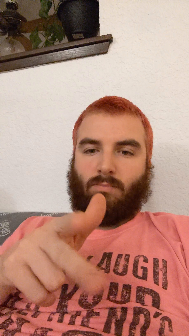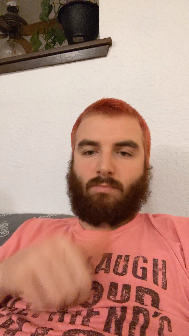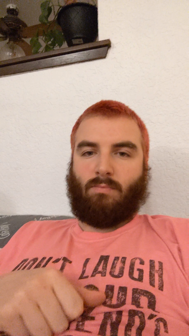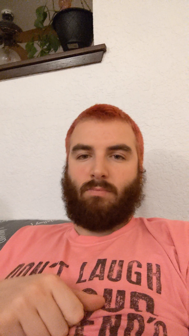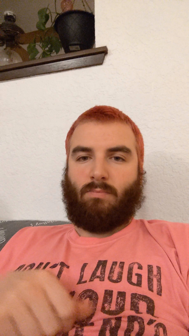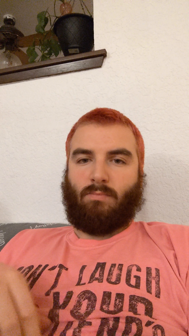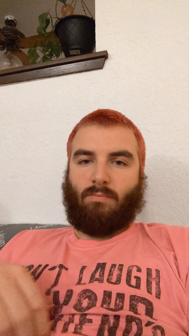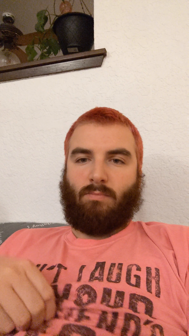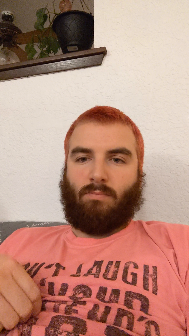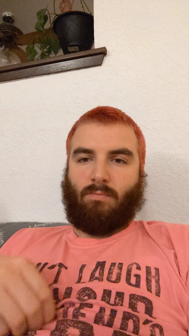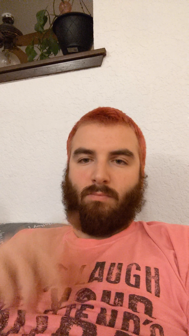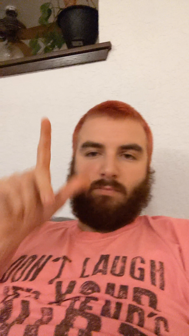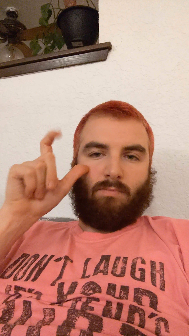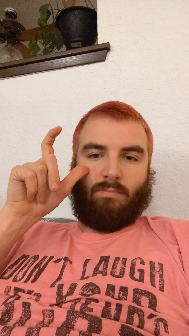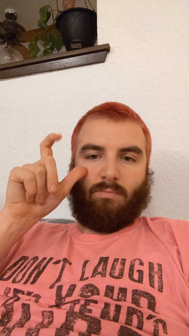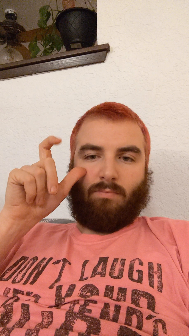camera